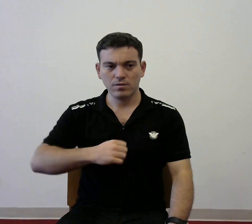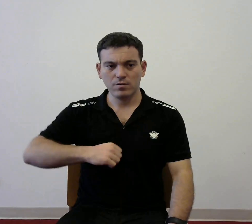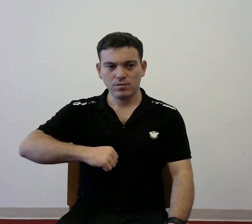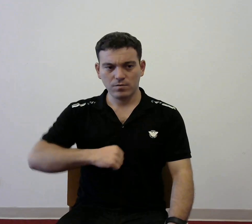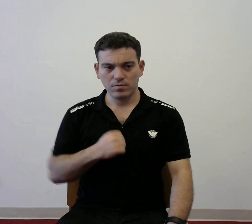dost